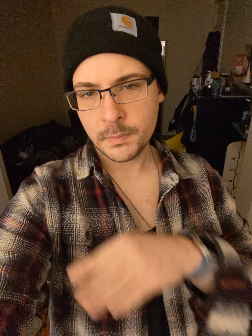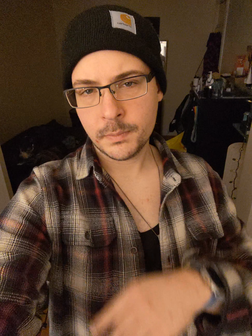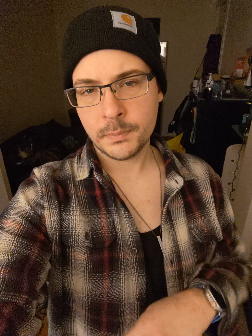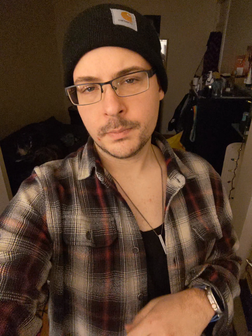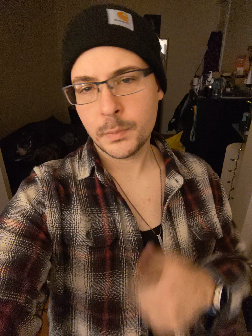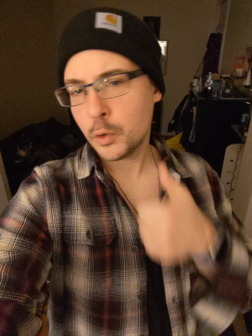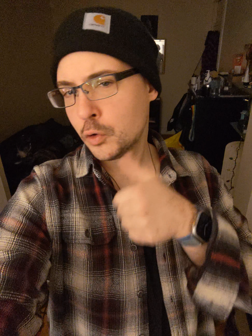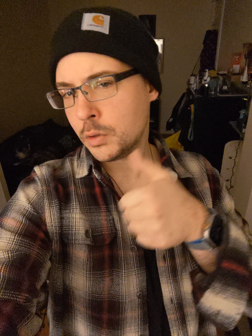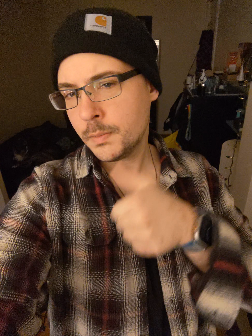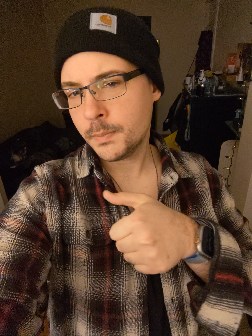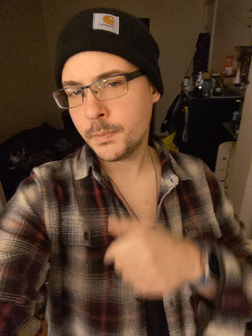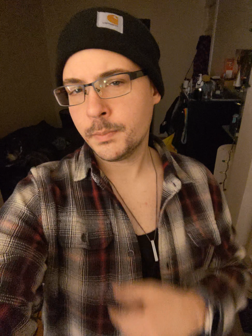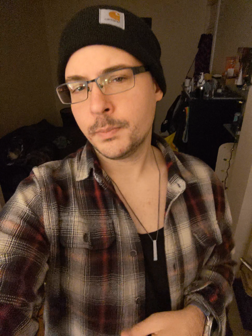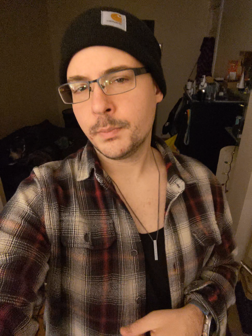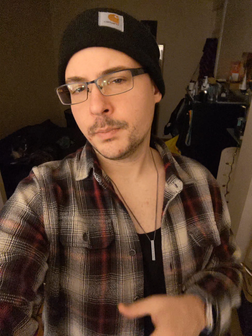girl